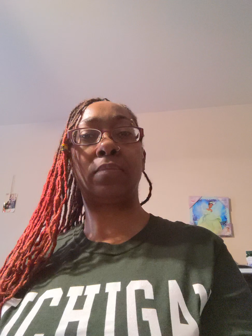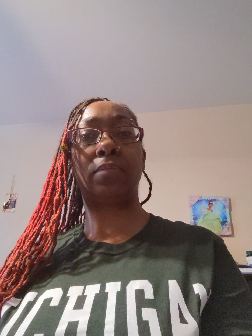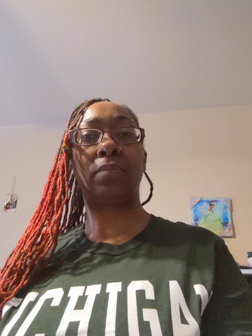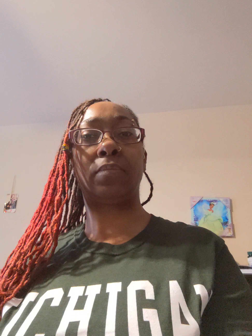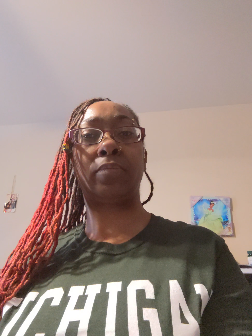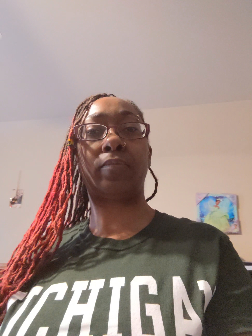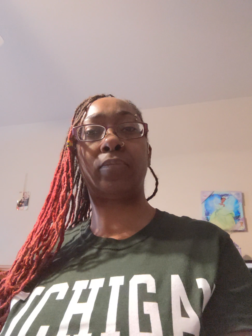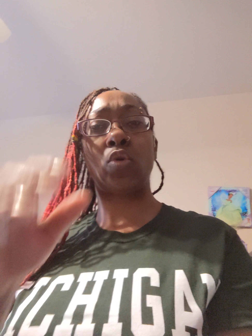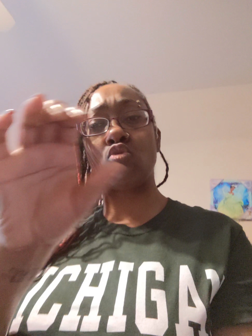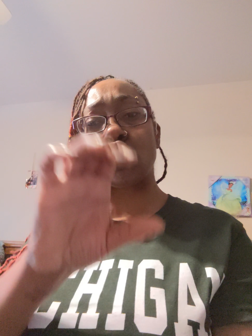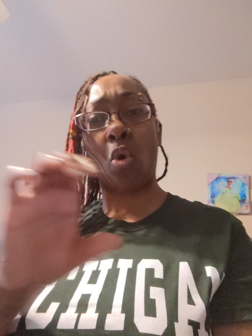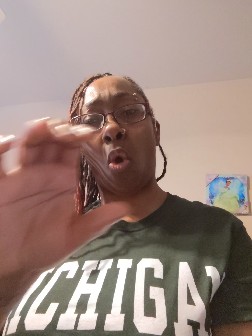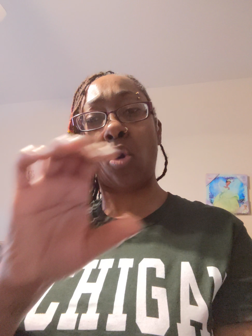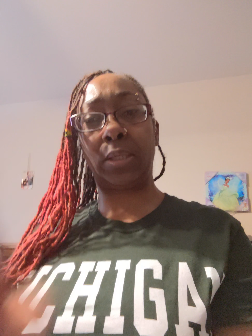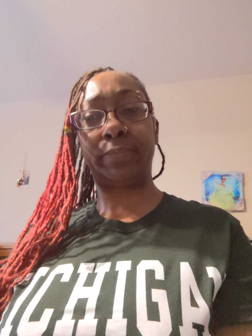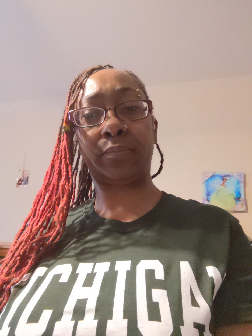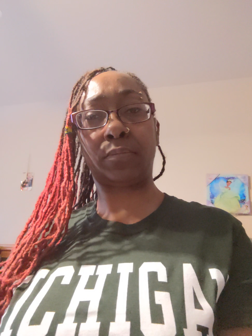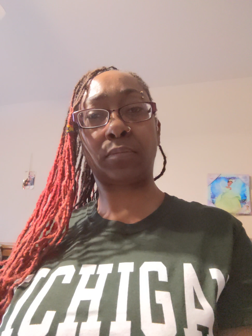chocolate